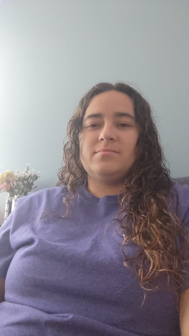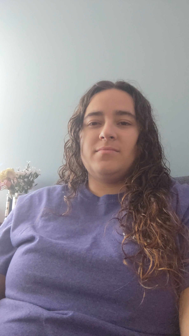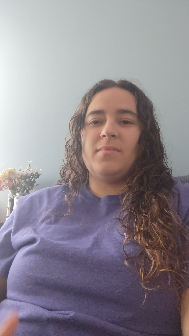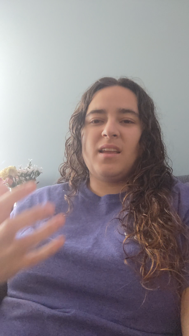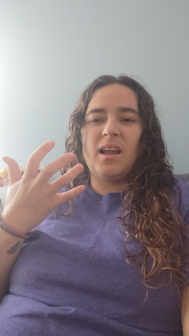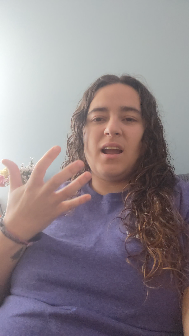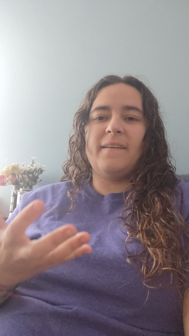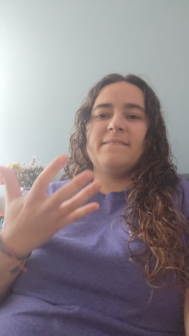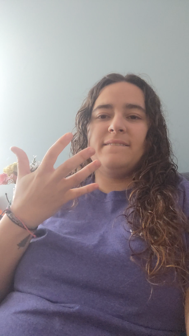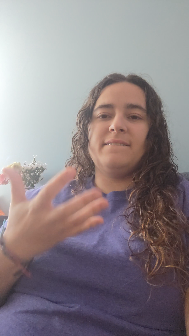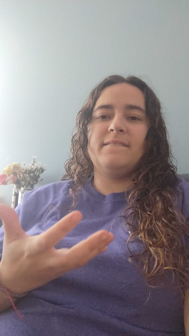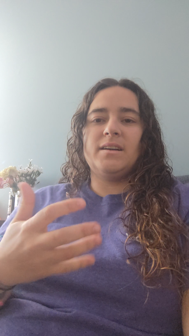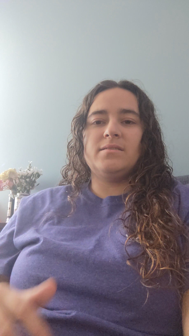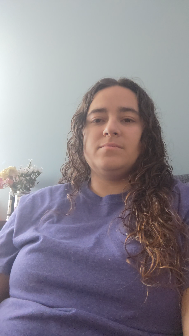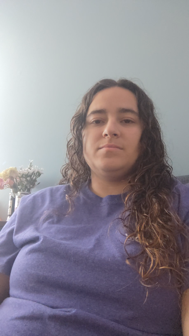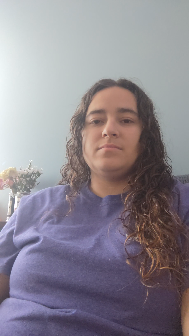heavy